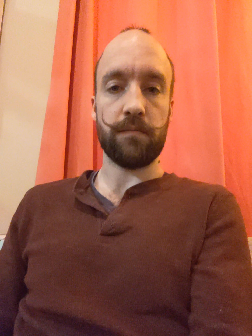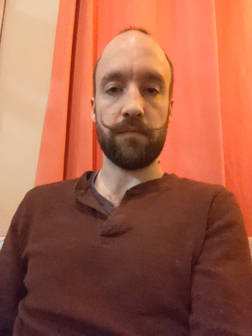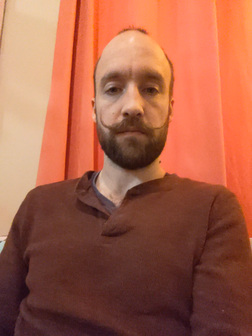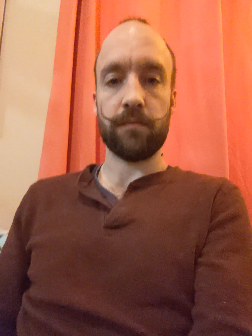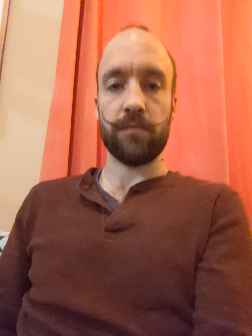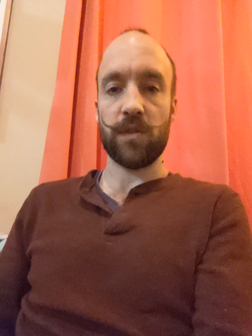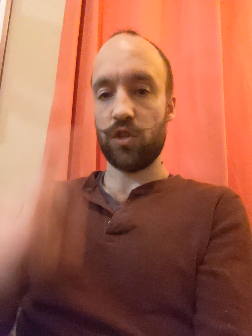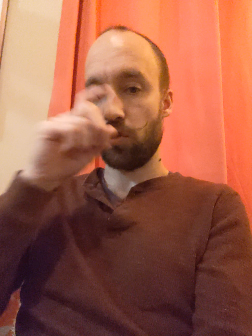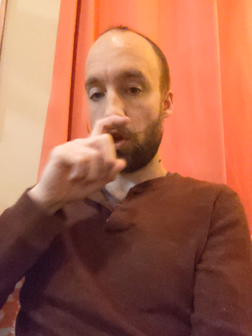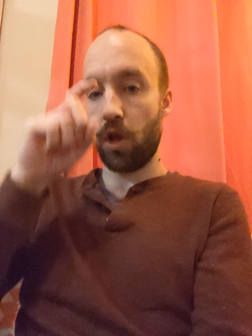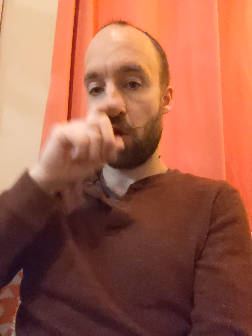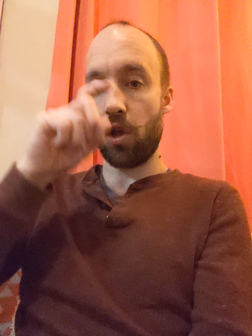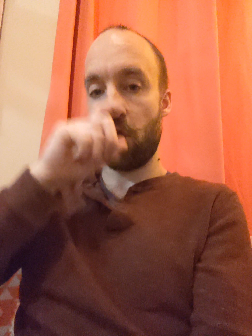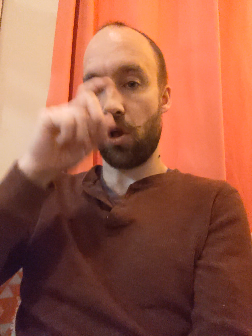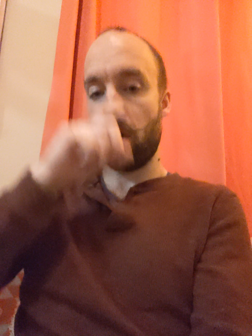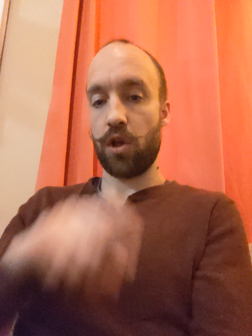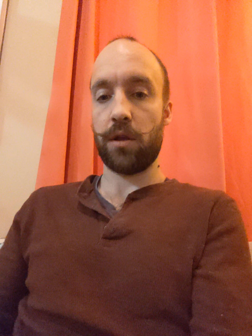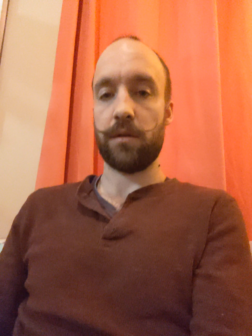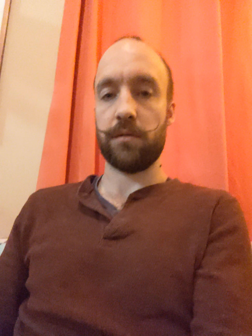doll